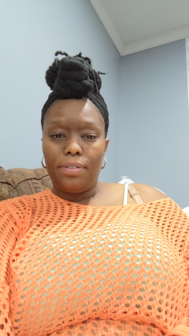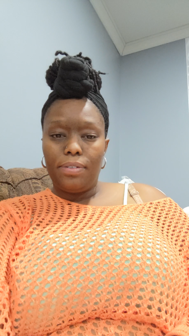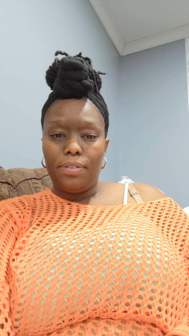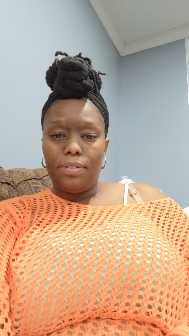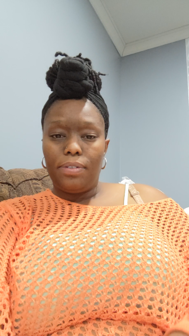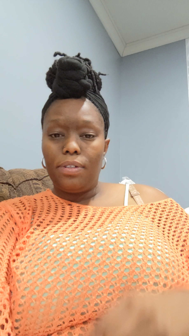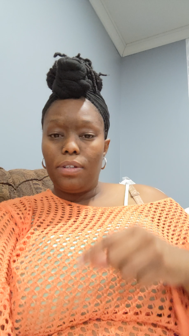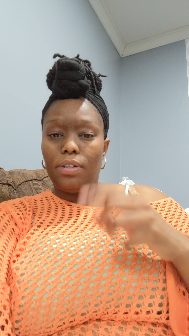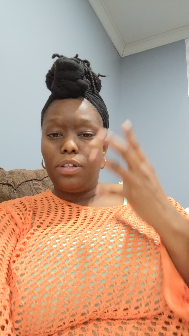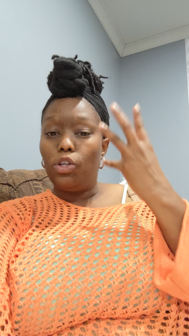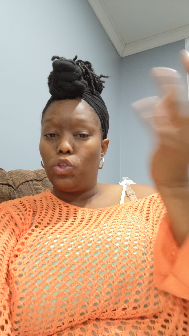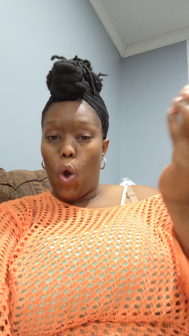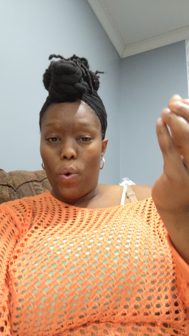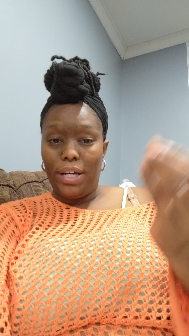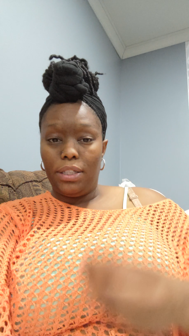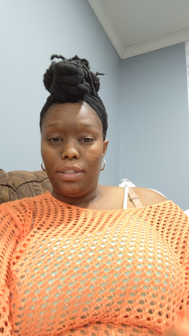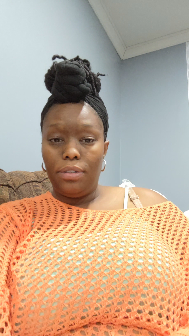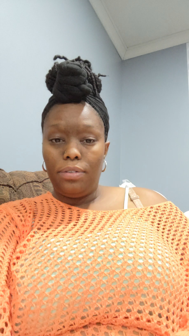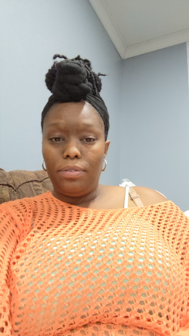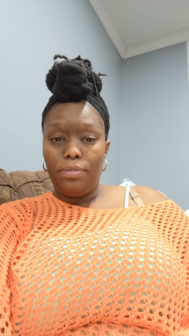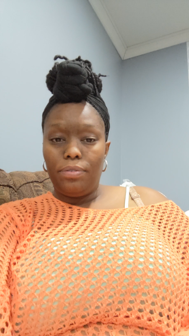going to